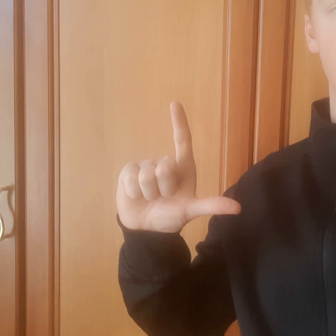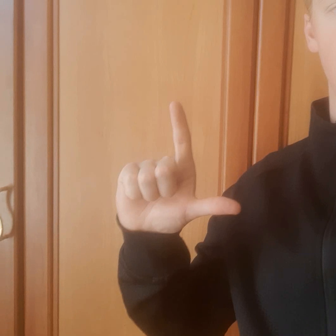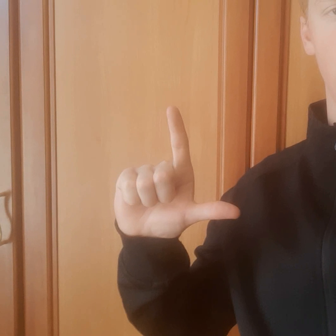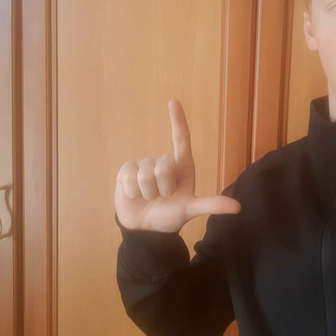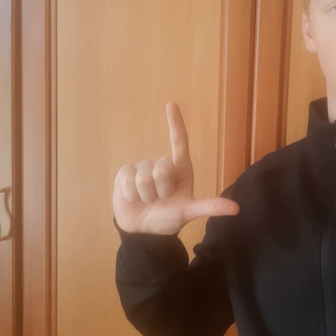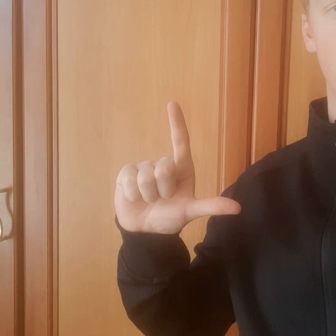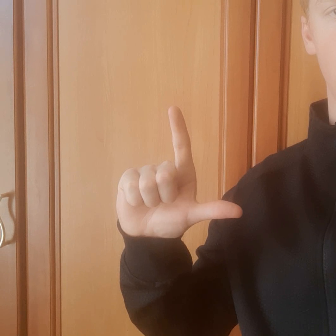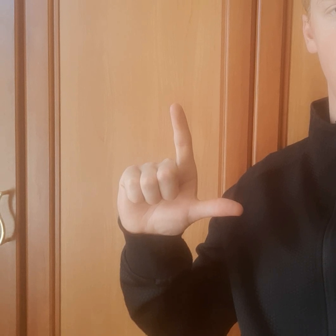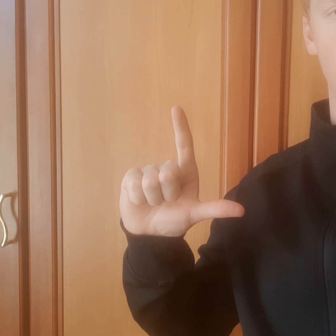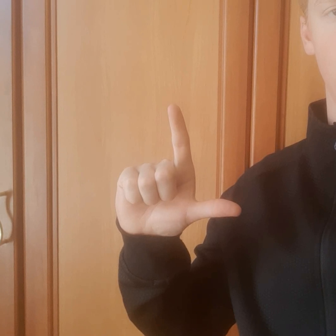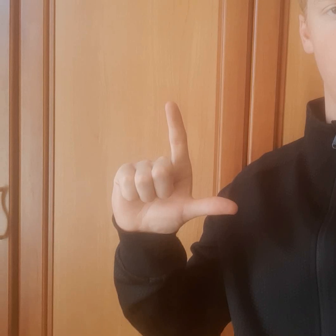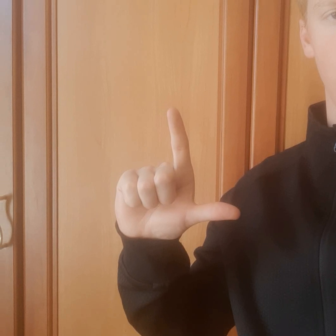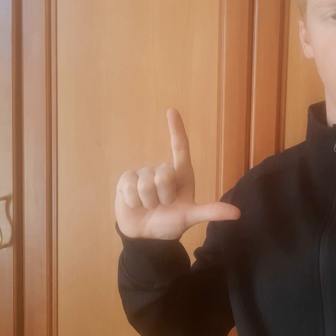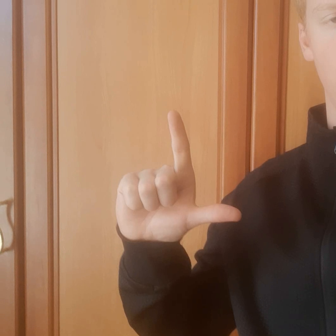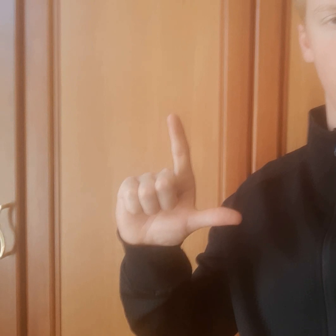Ь